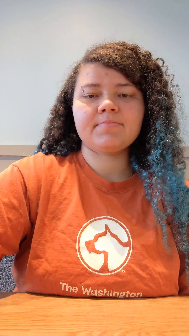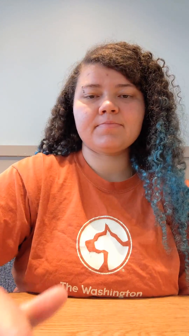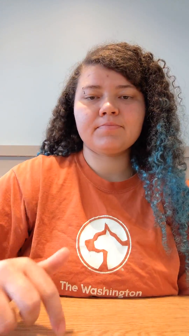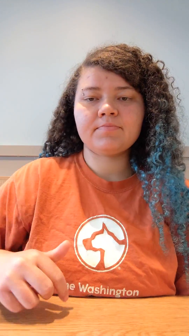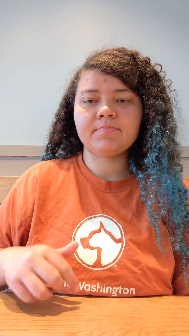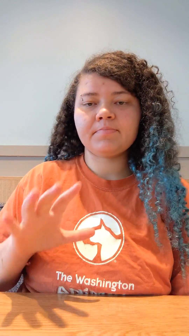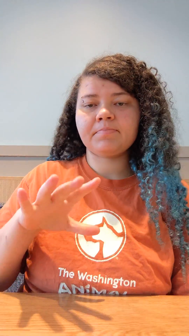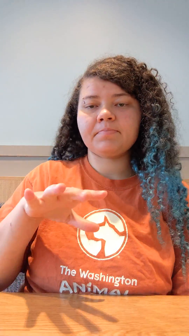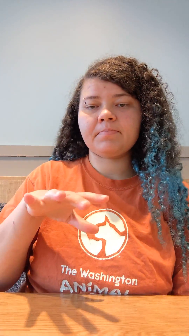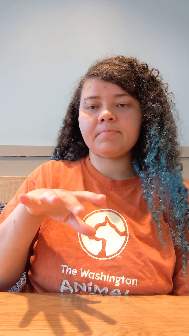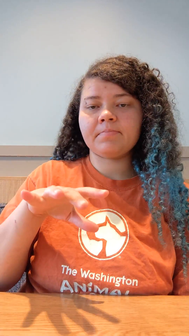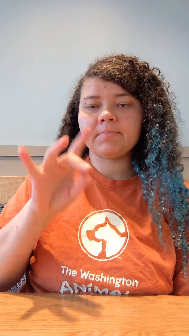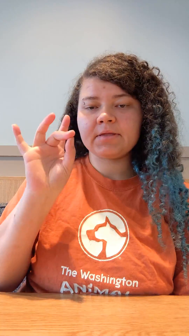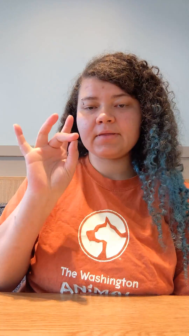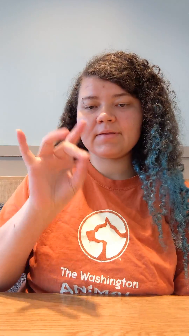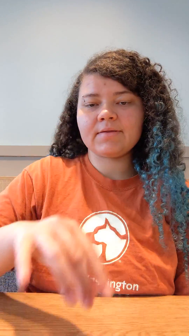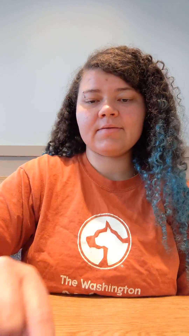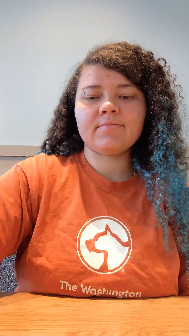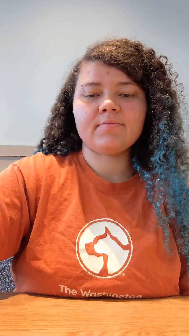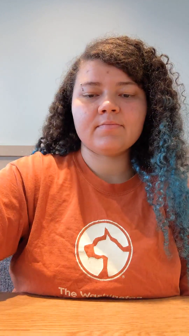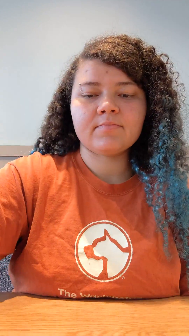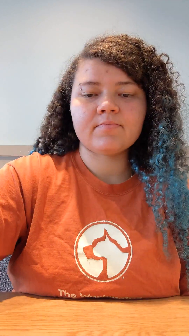pick